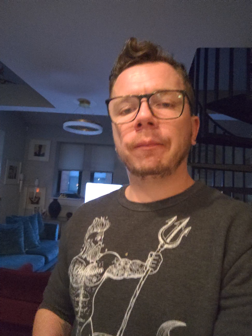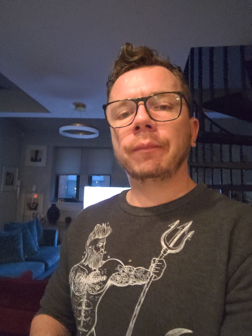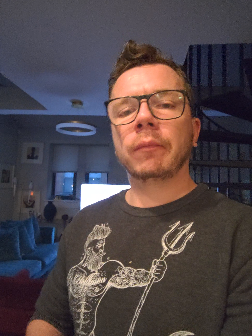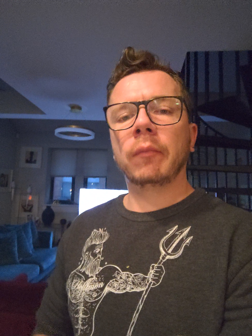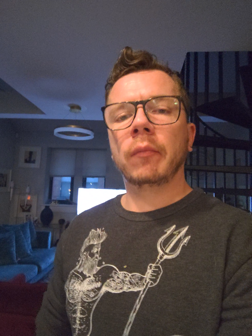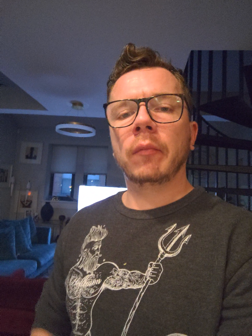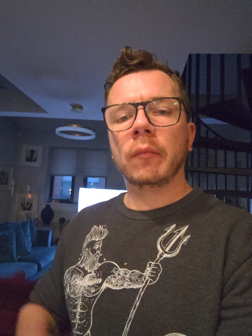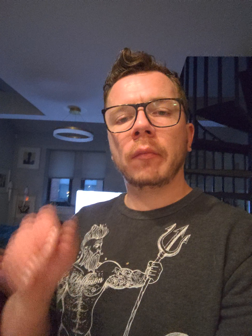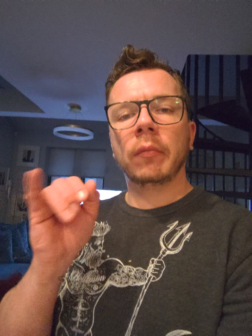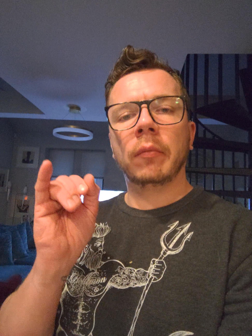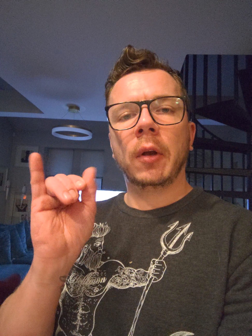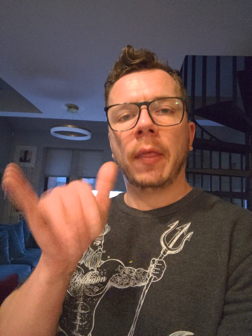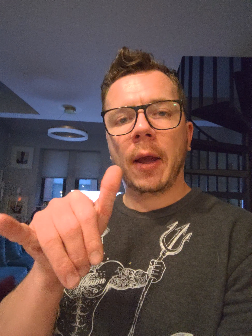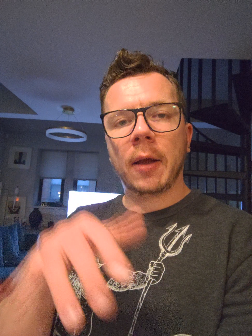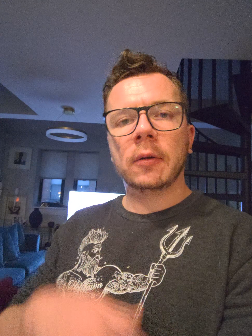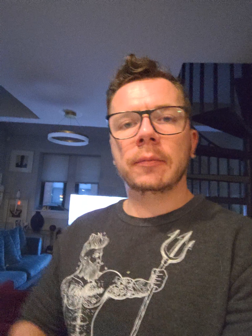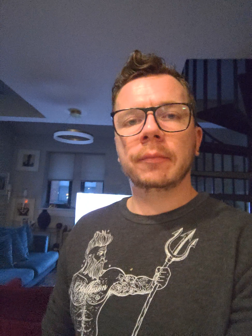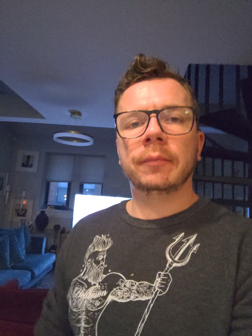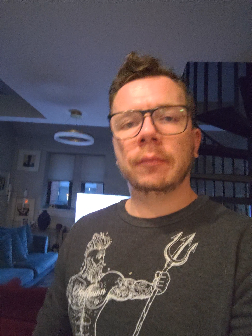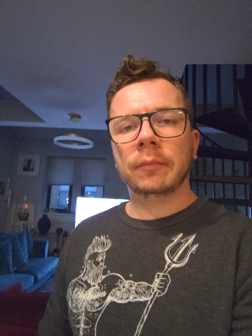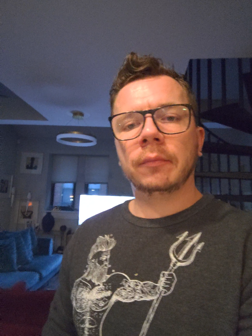that